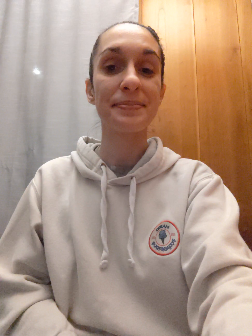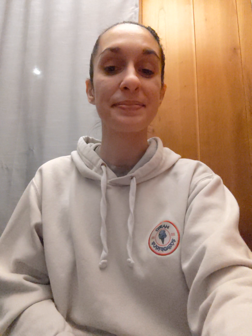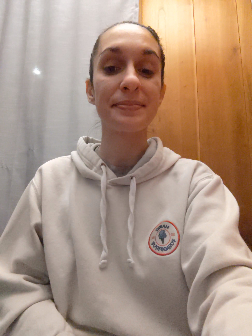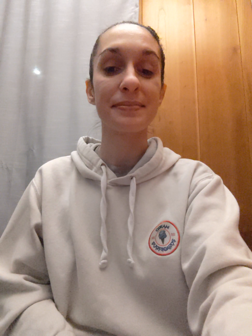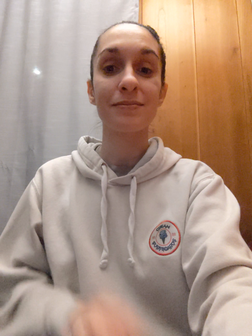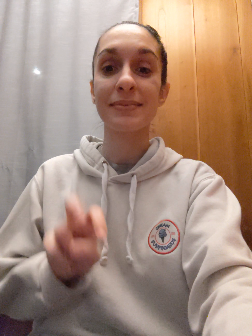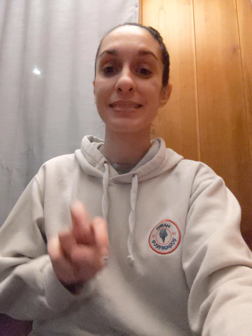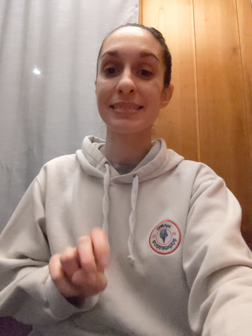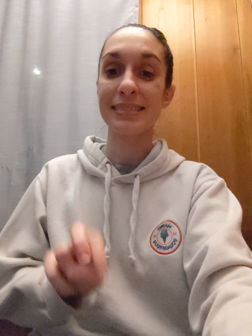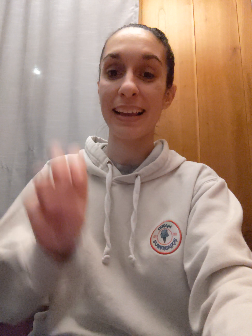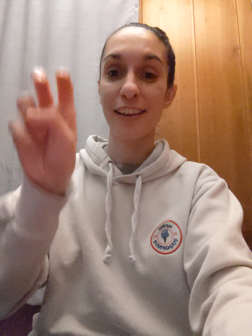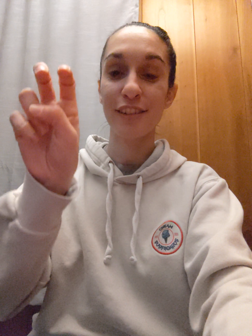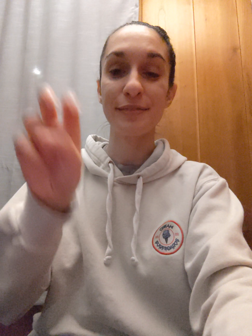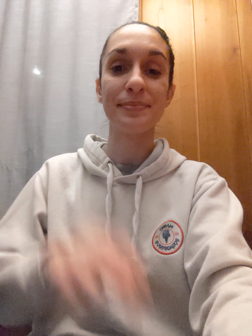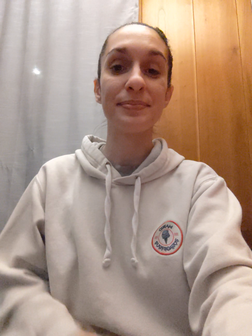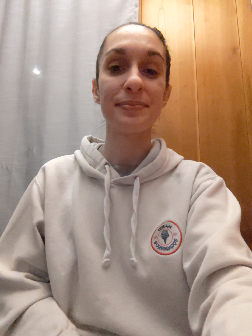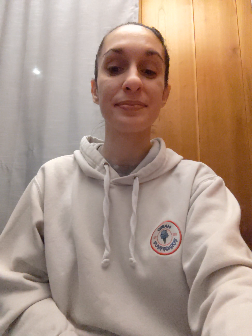stairs